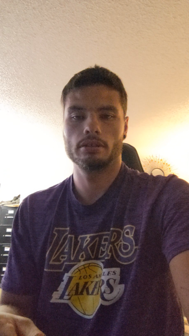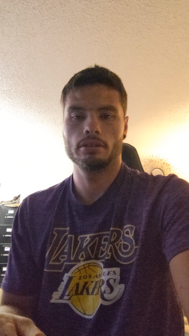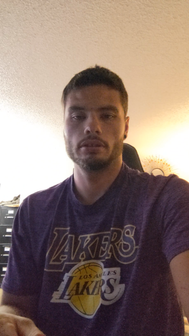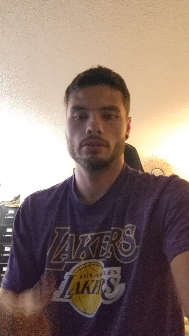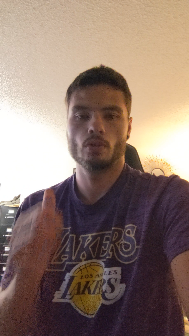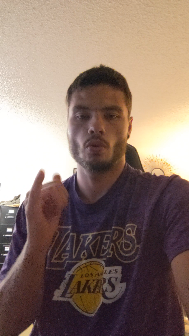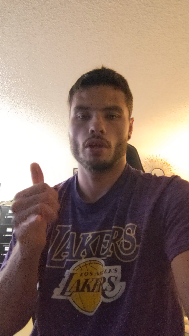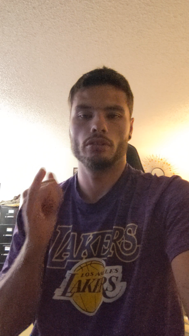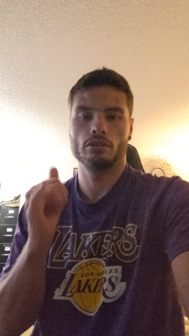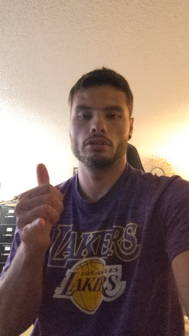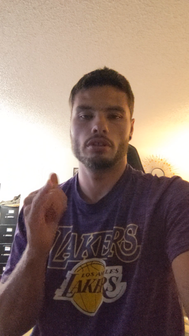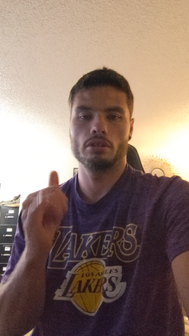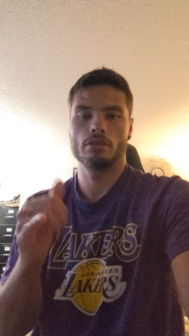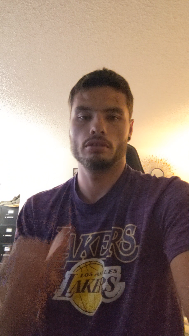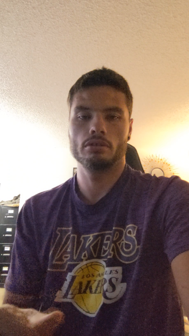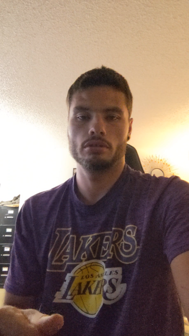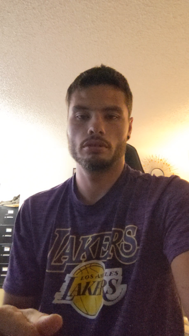rocking chair